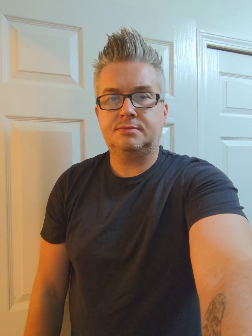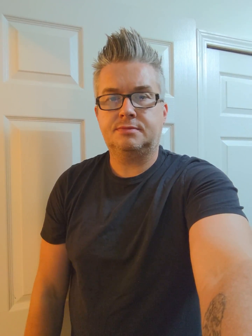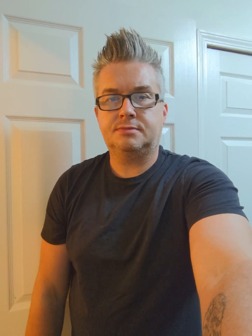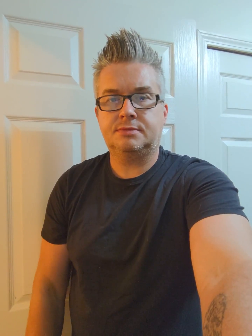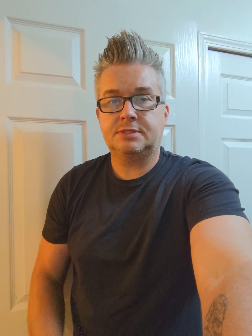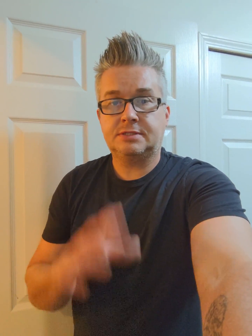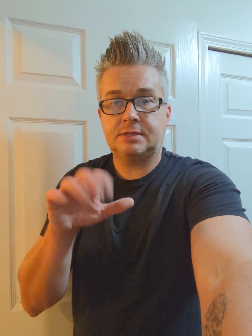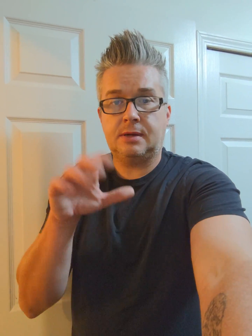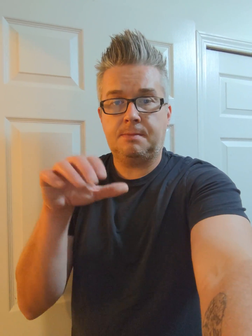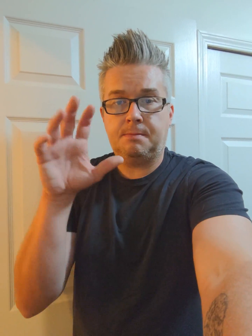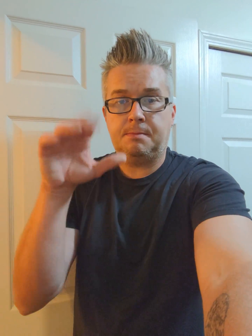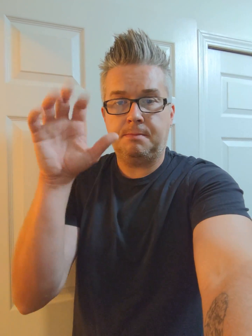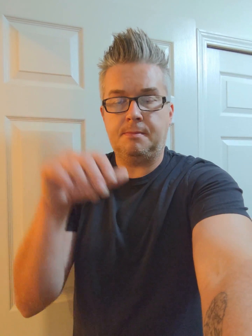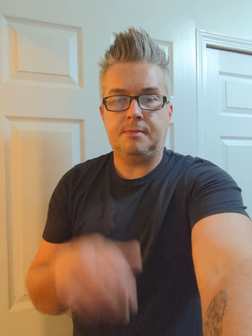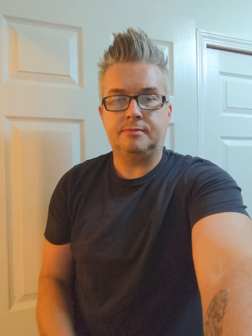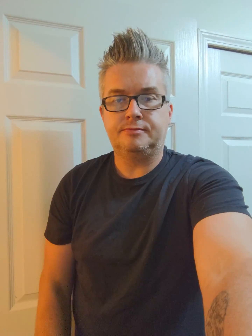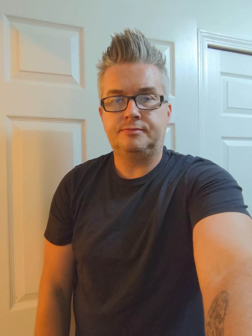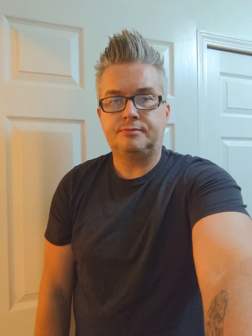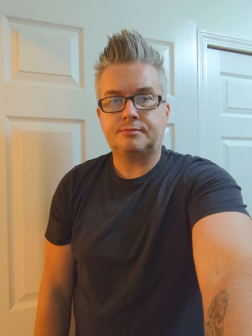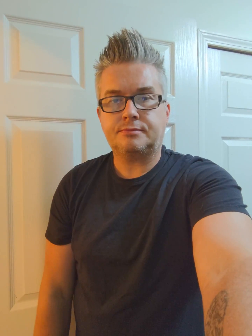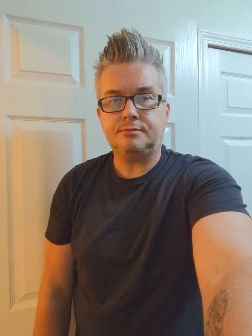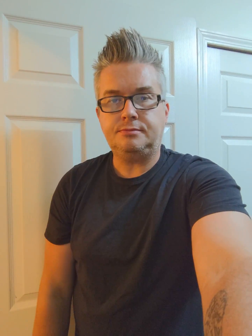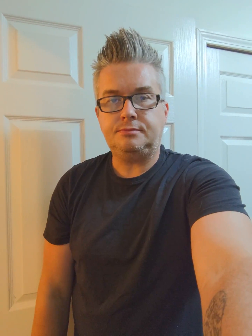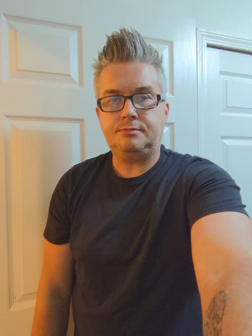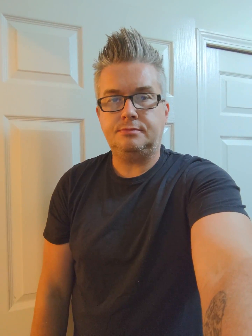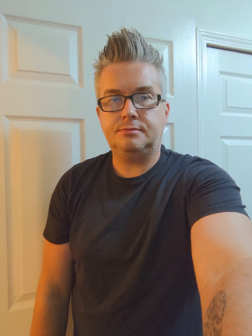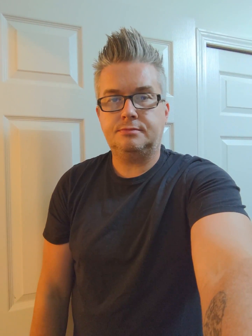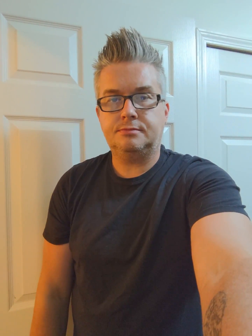climb